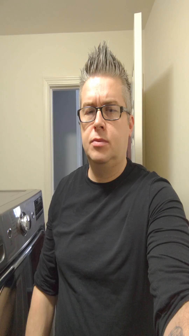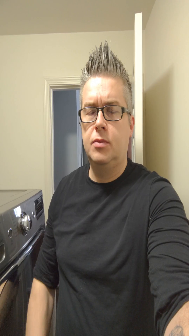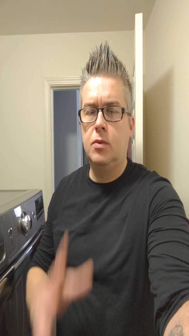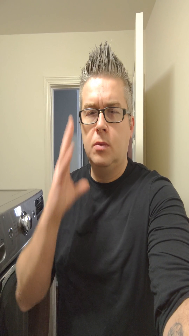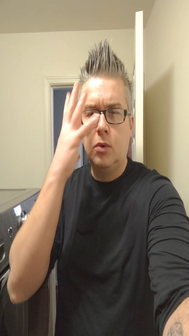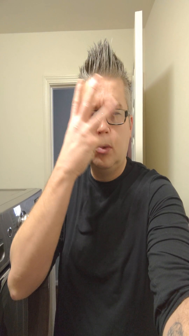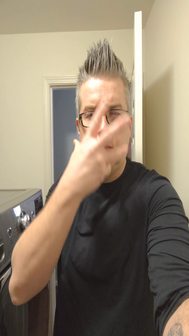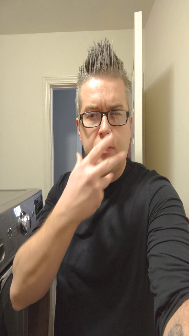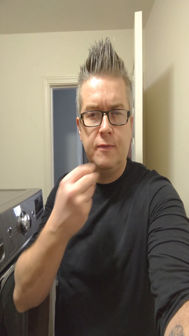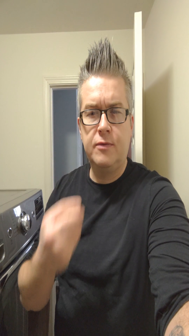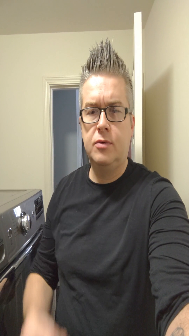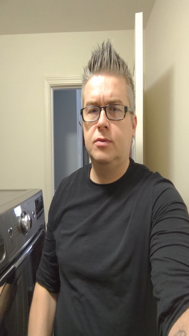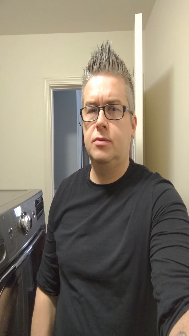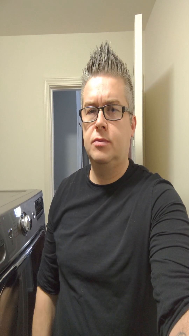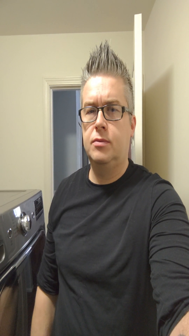pretty